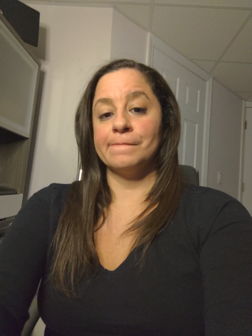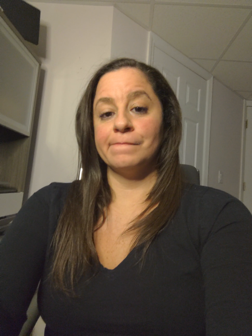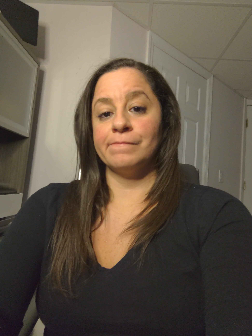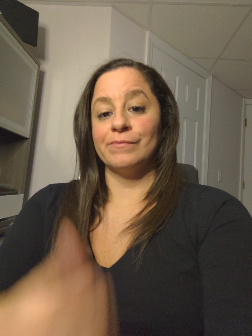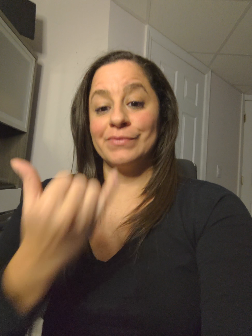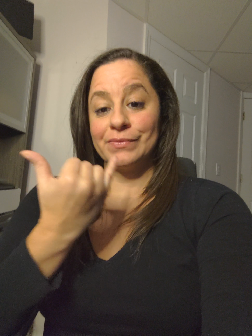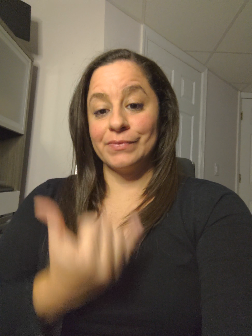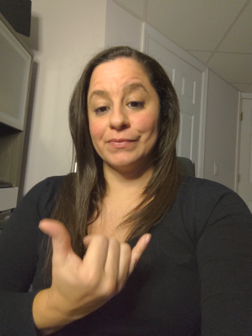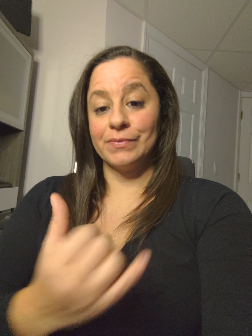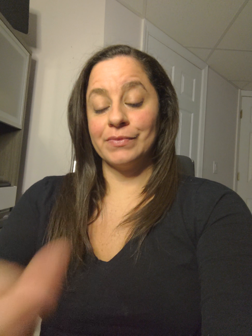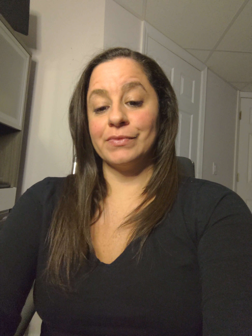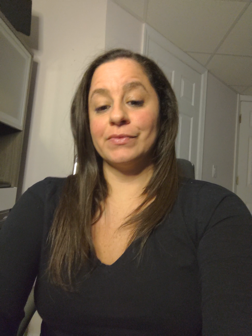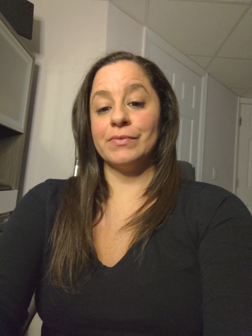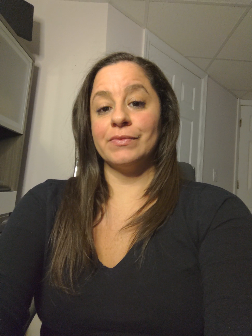now